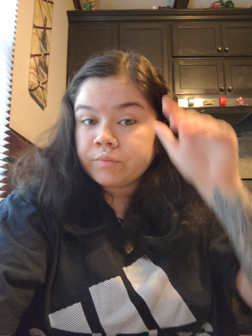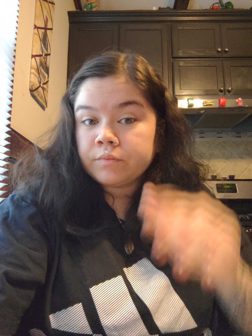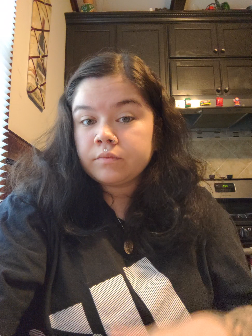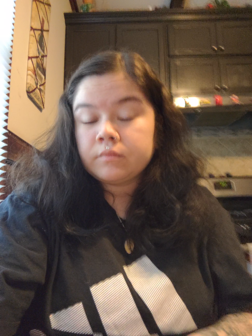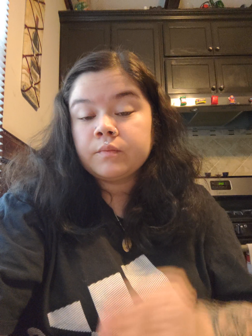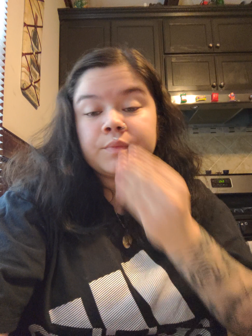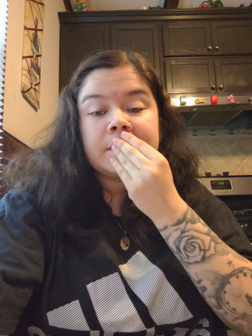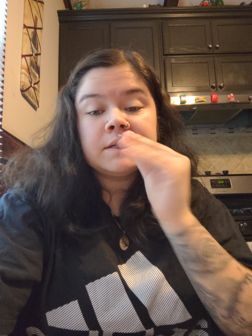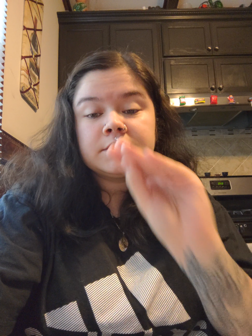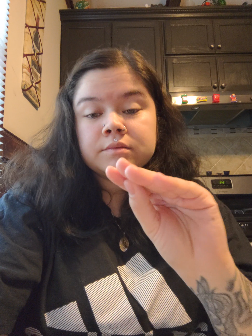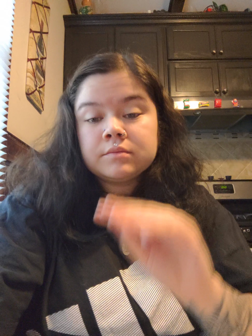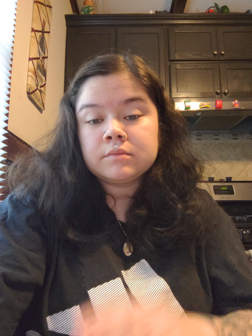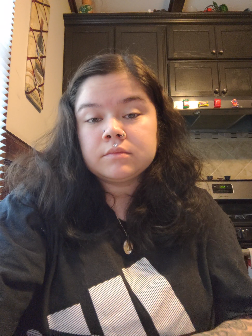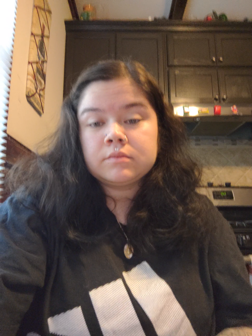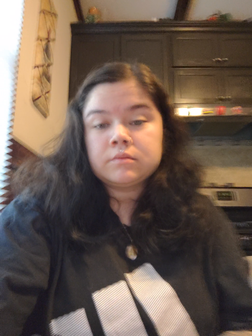kiss